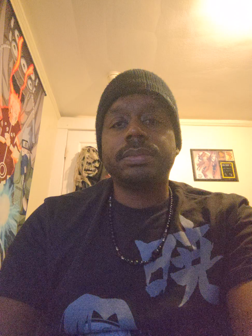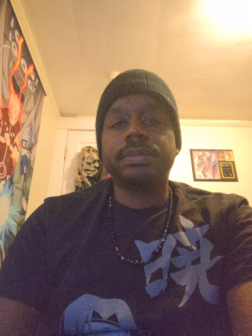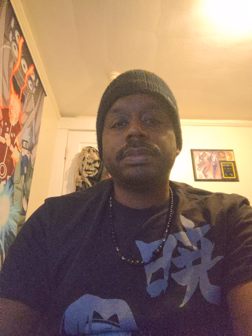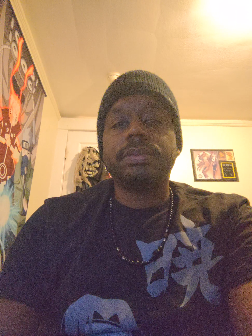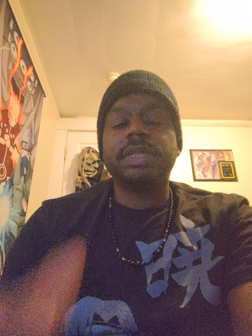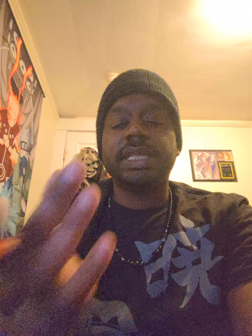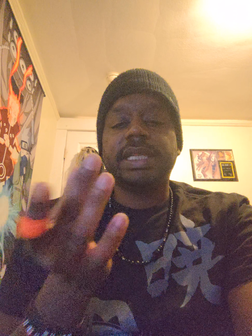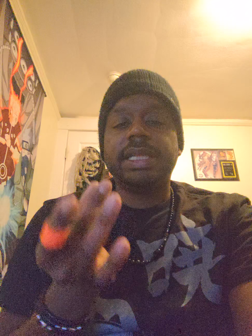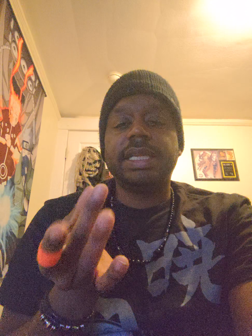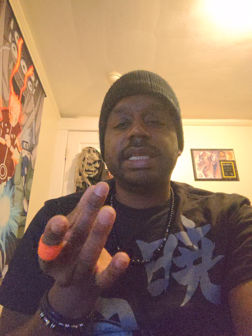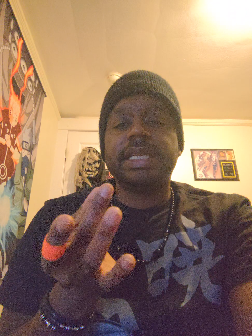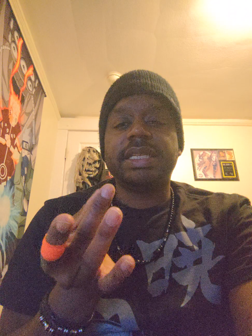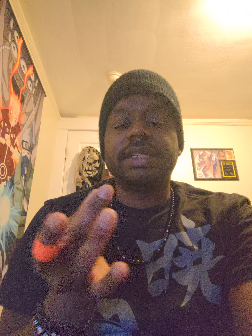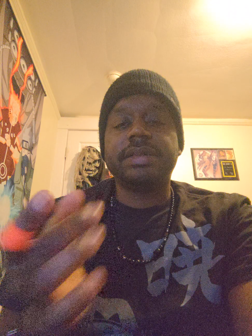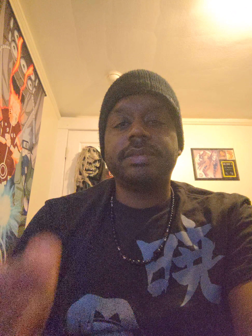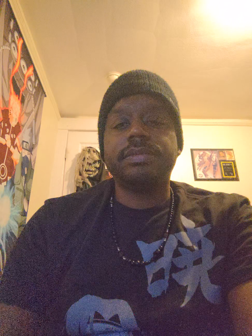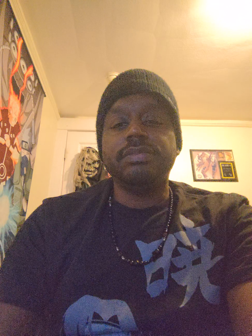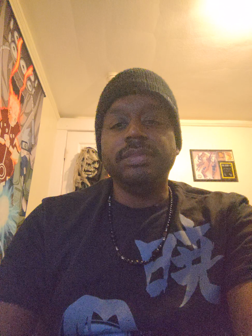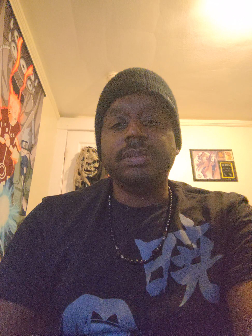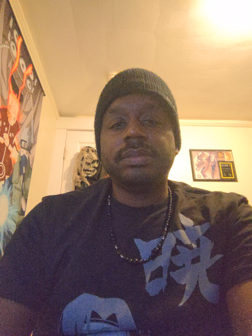sticky